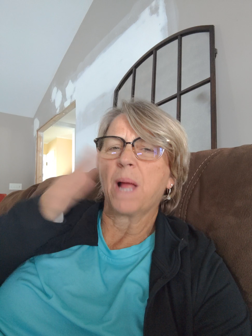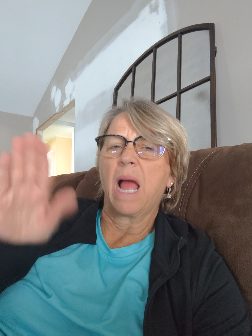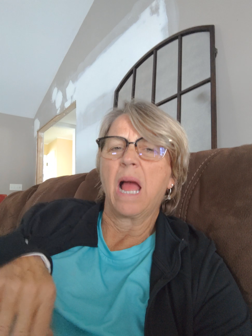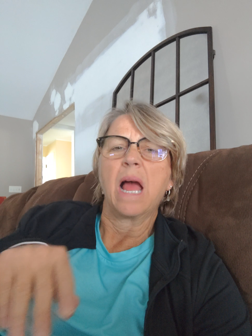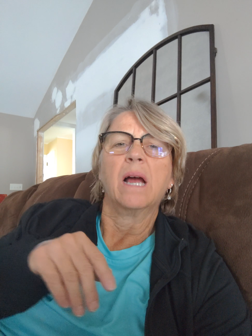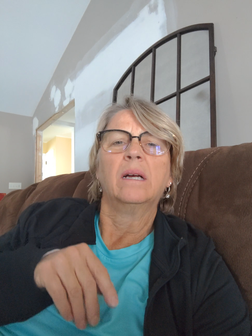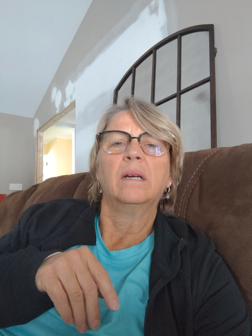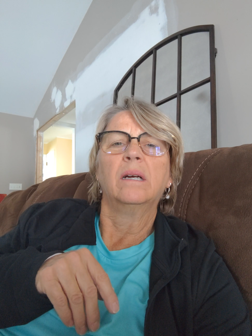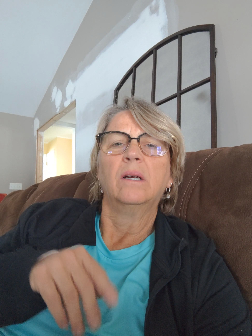bad